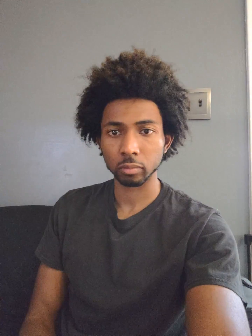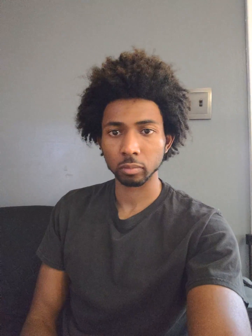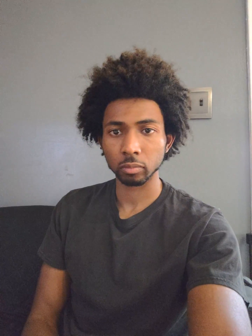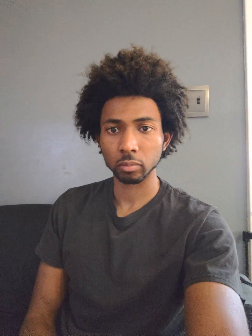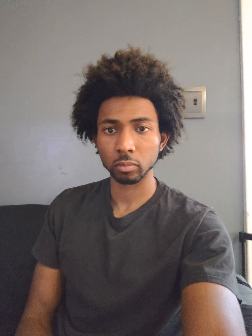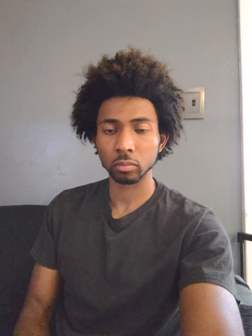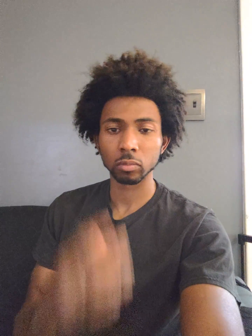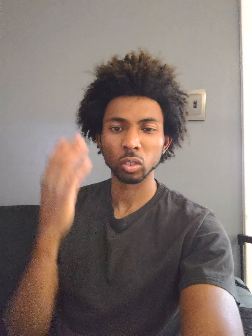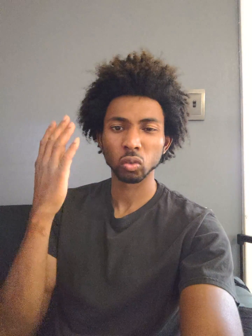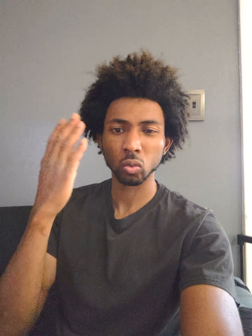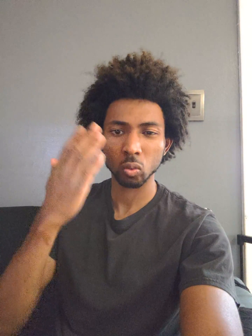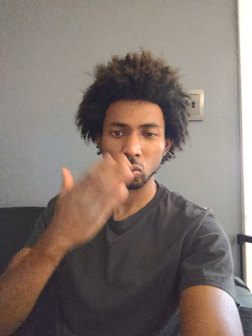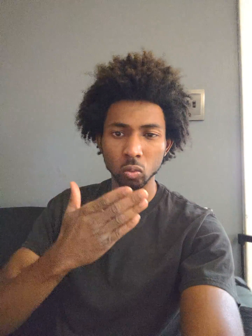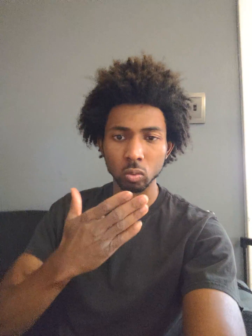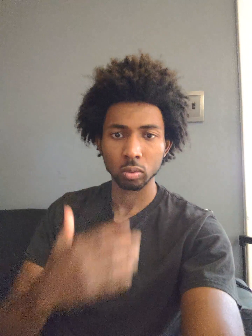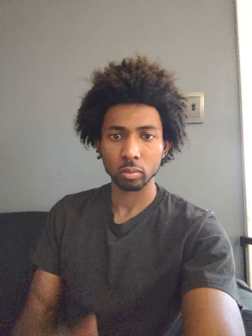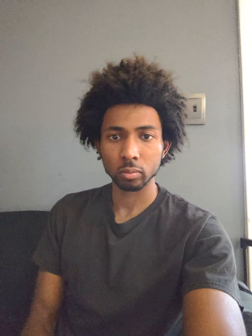dark